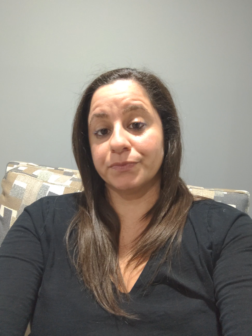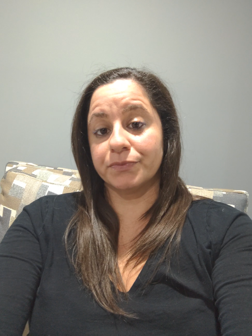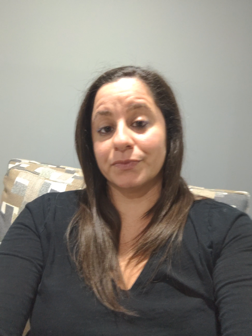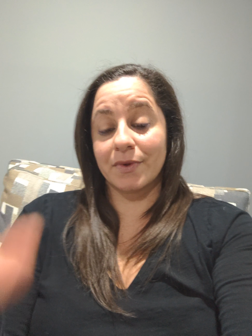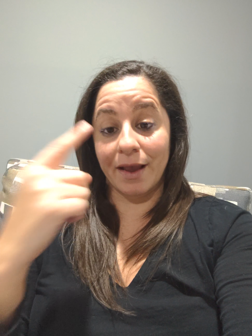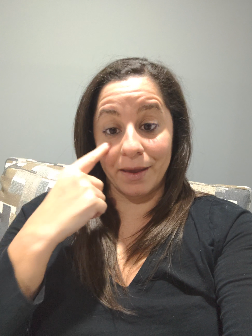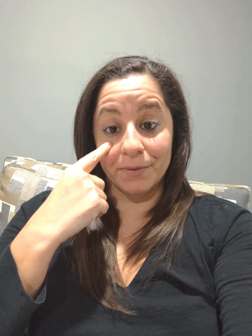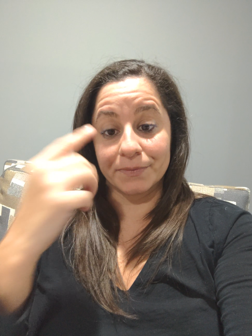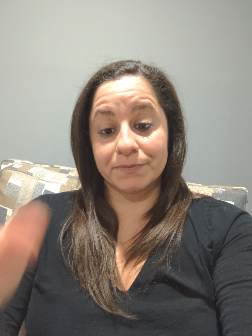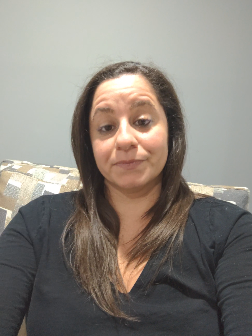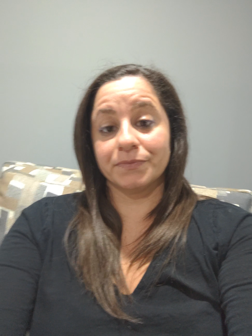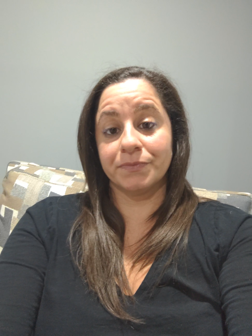eye